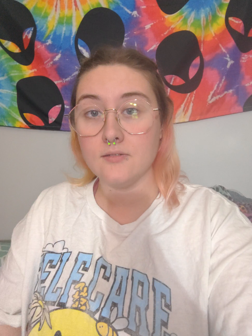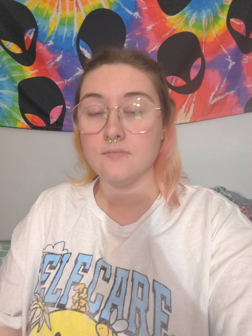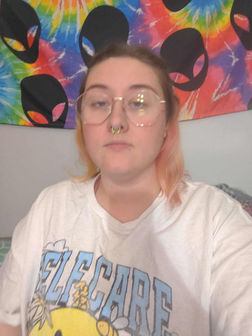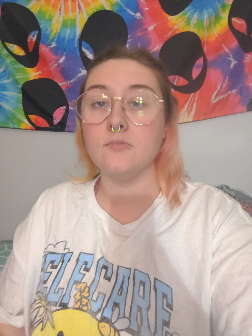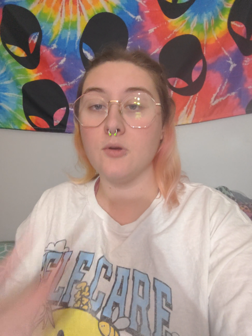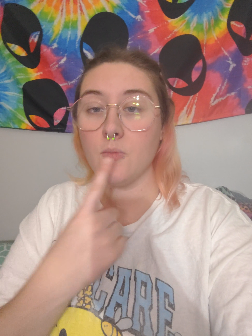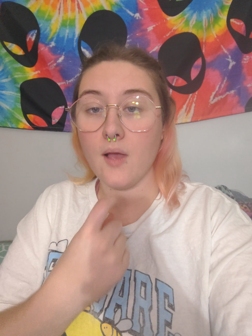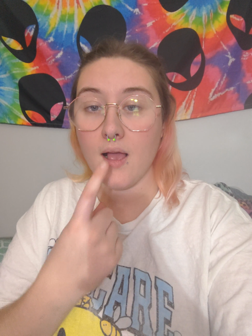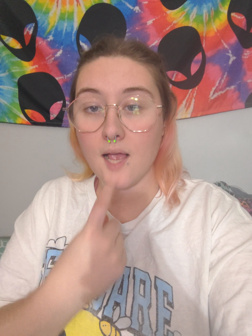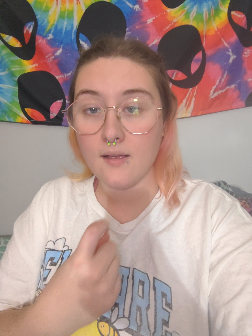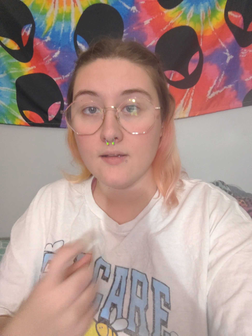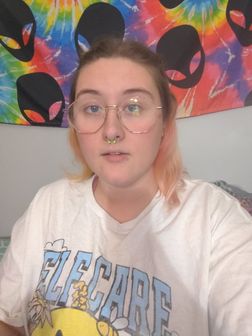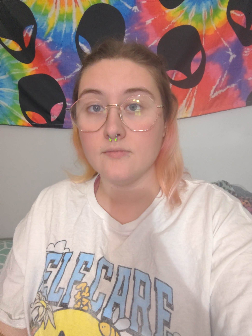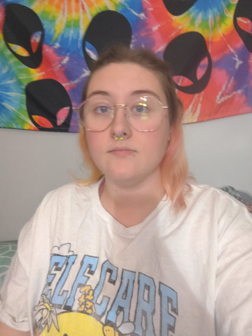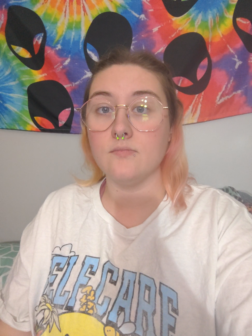red